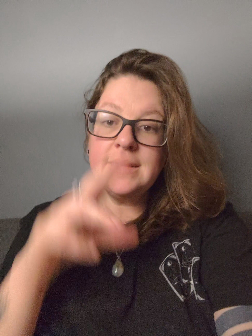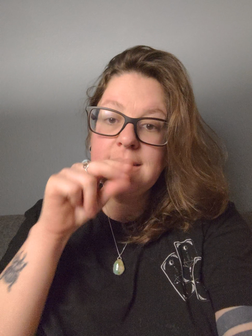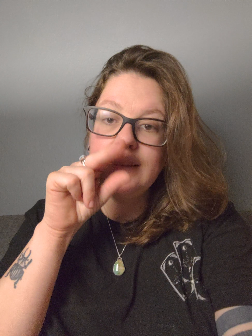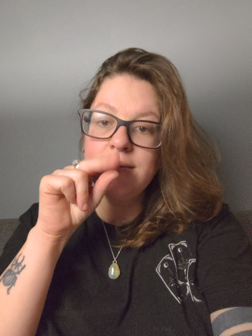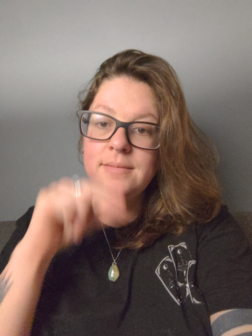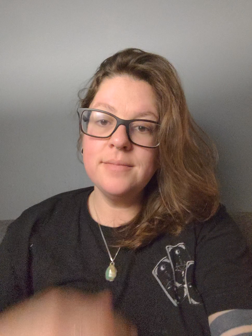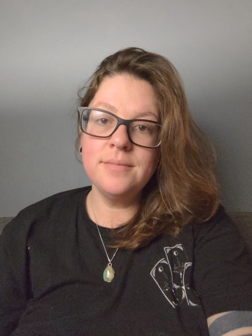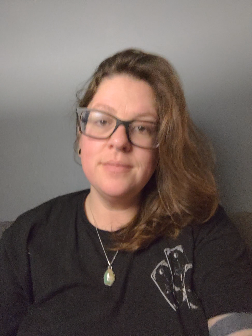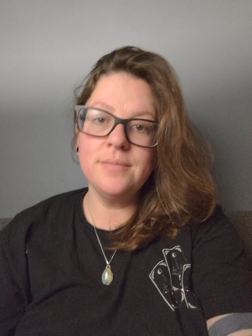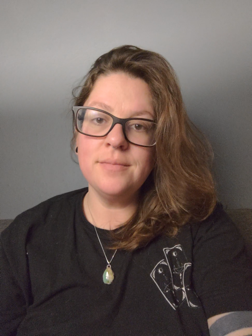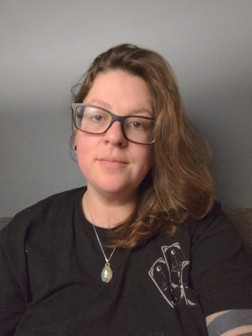duck